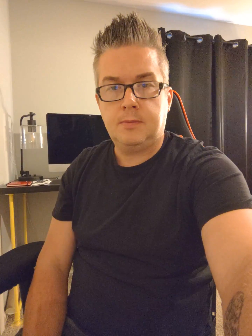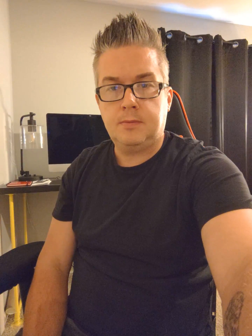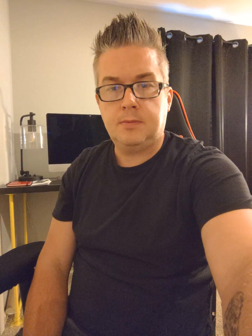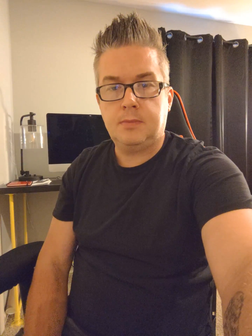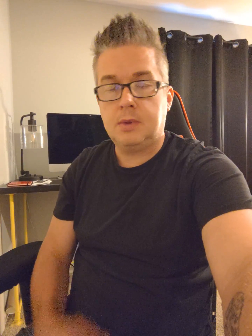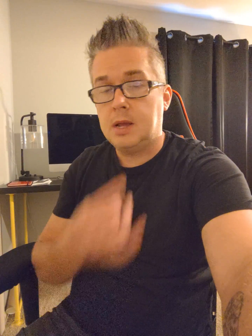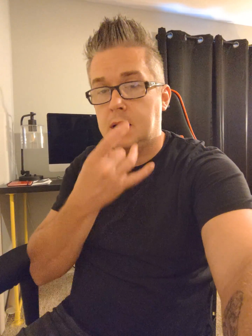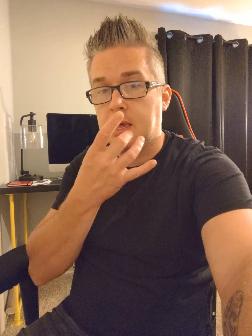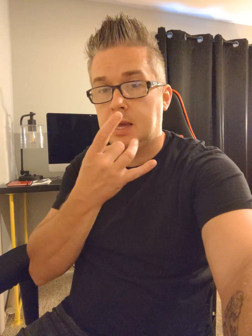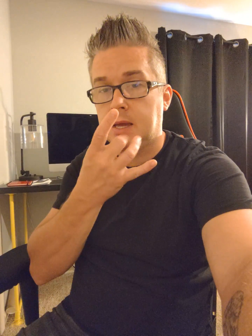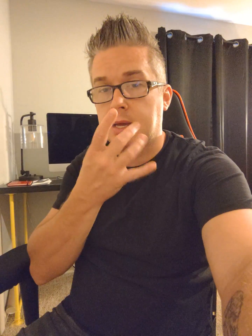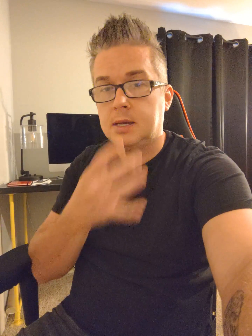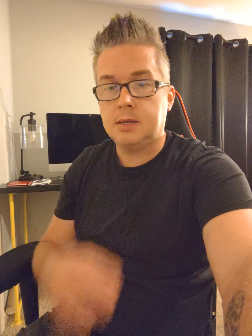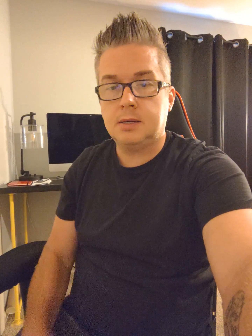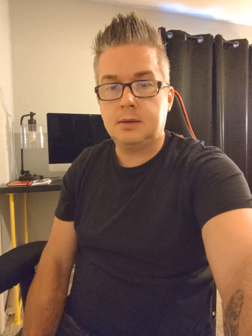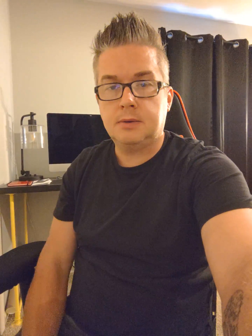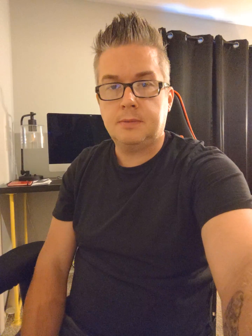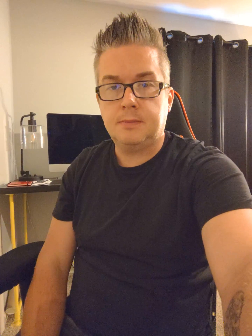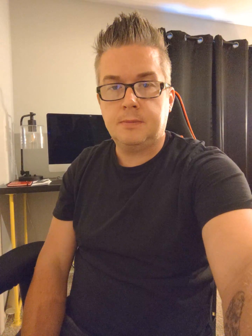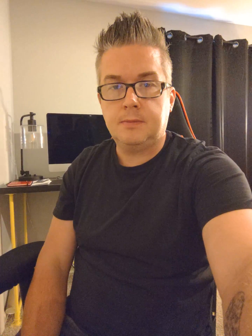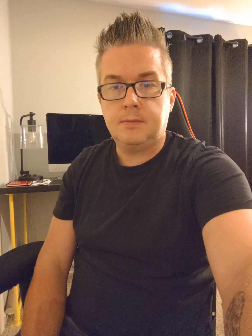light bulb